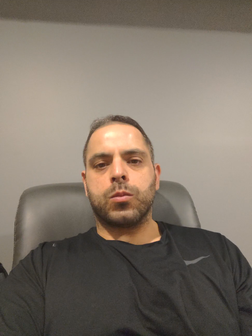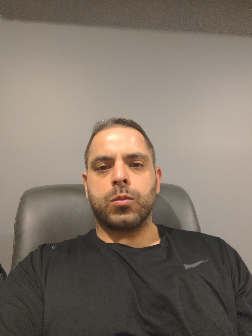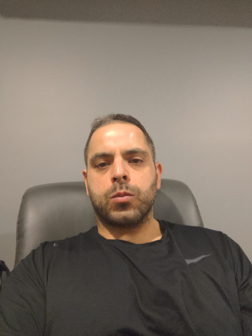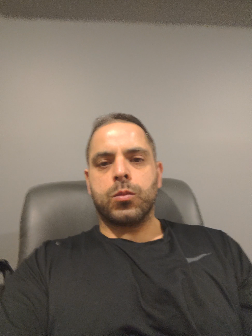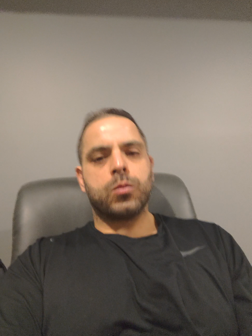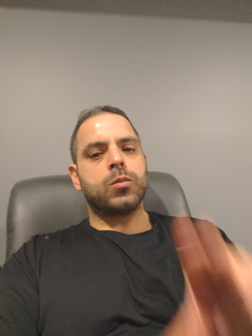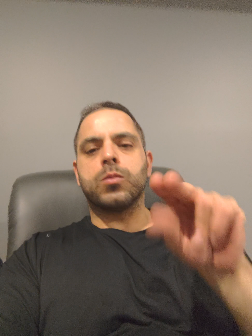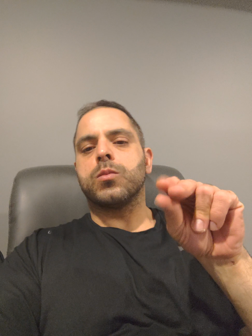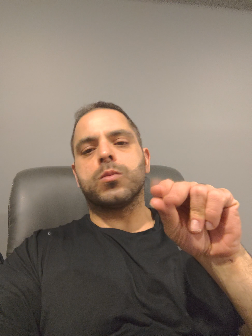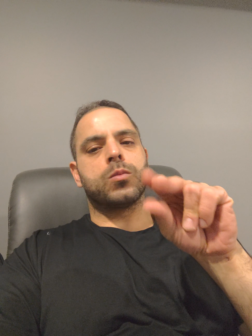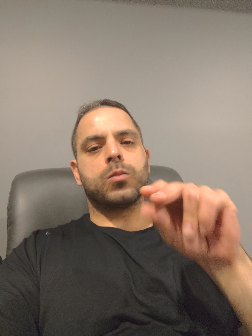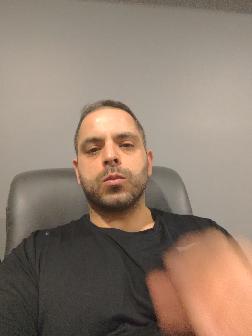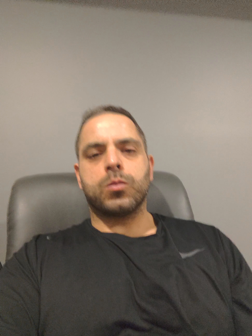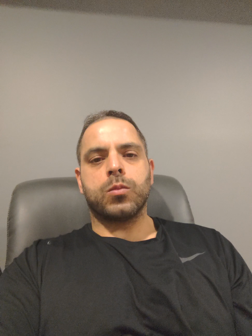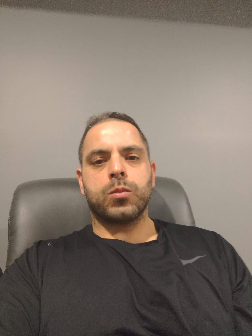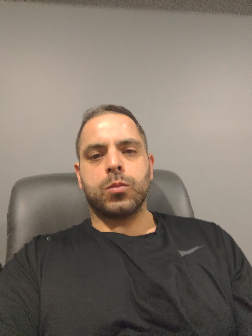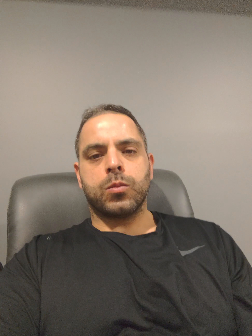no